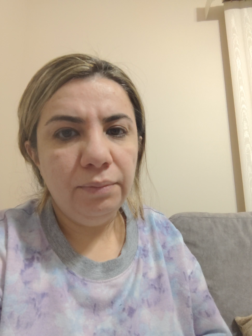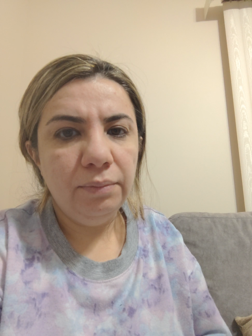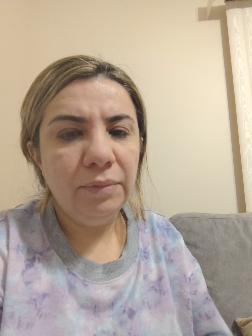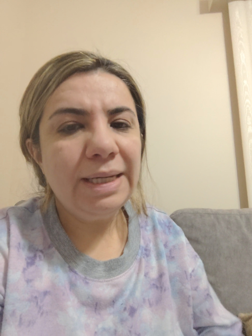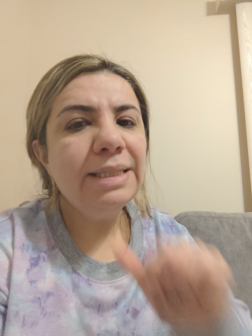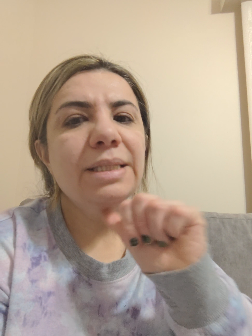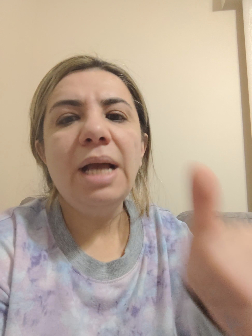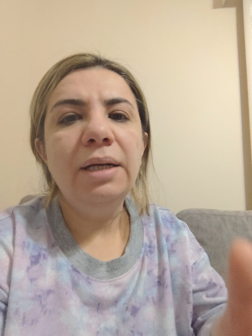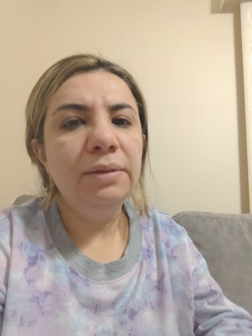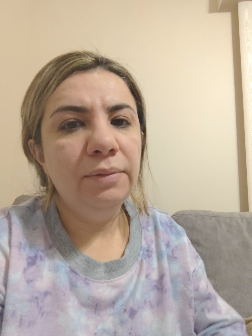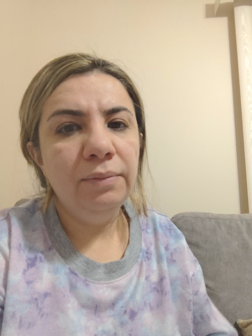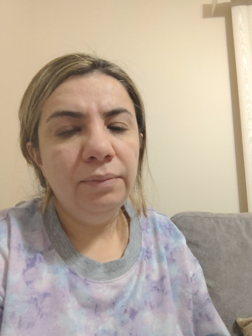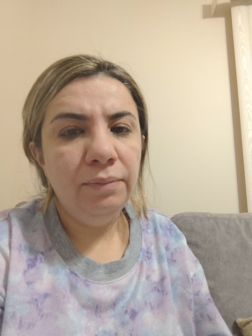not